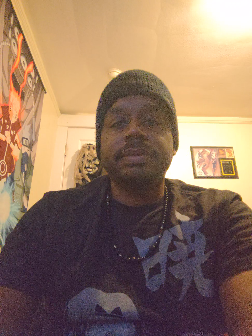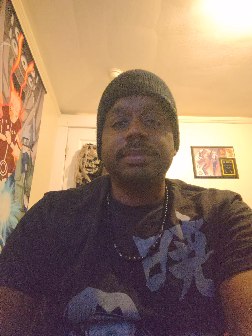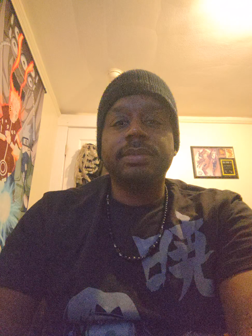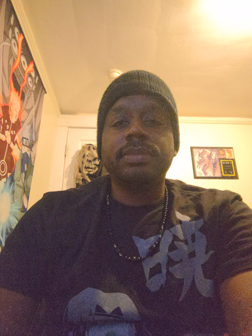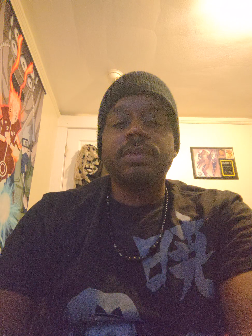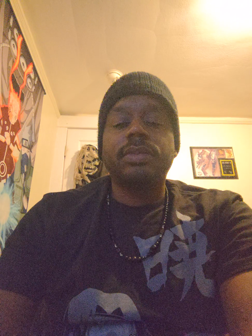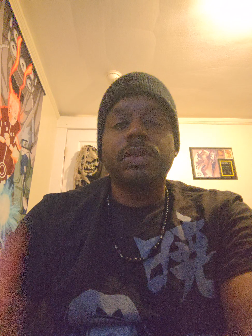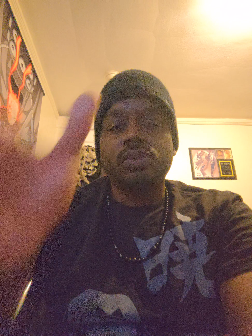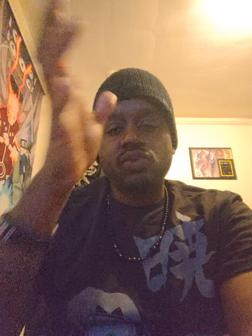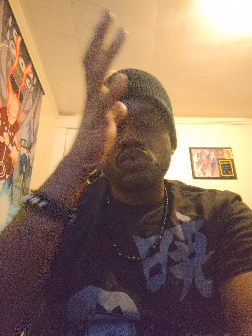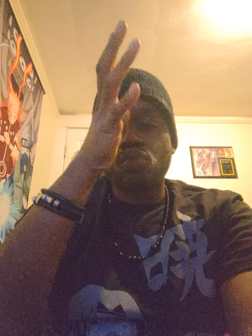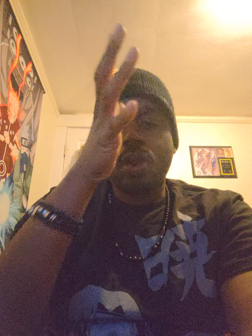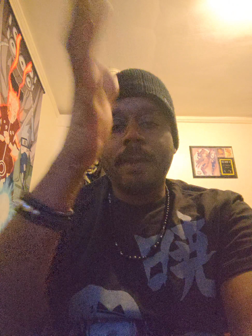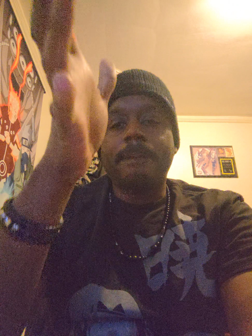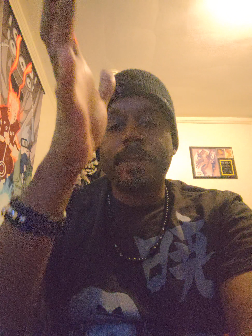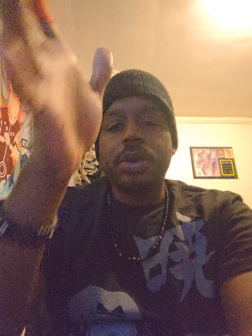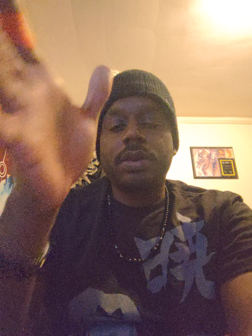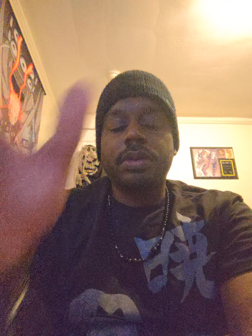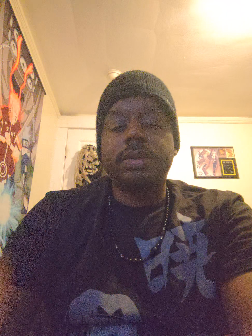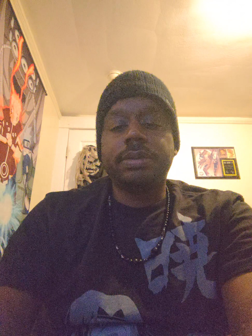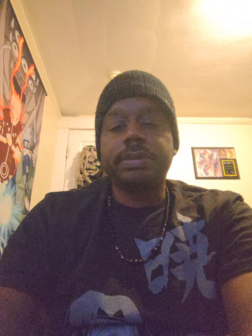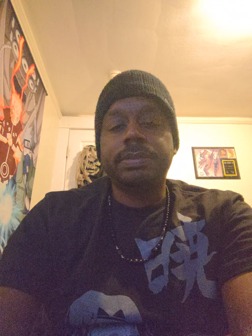grandpa